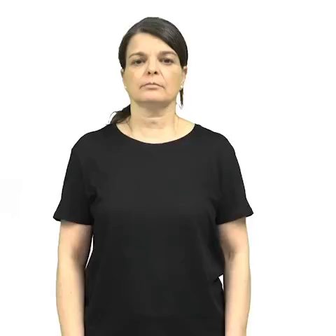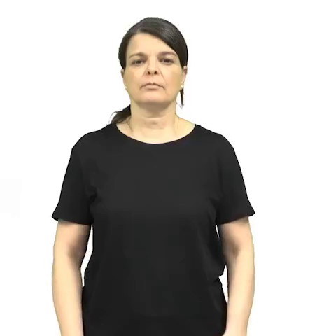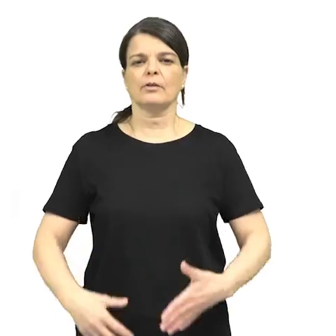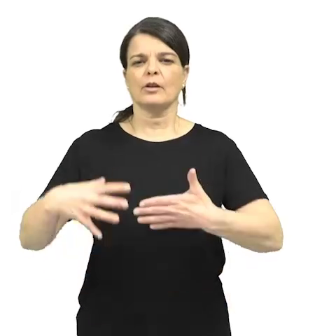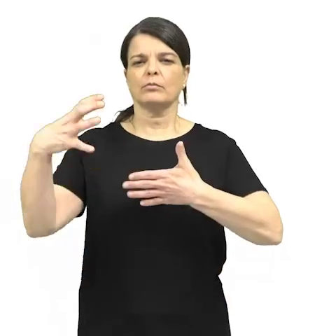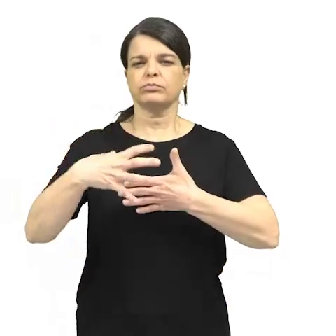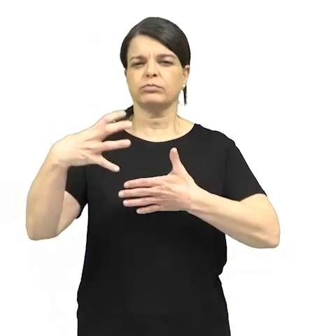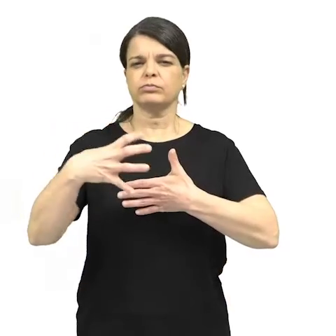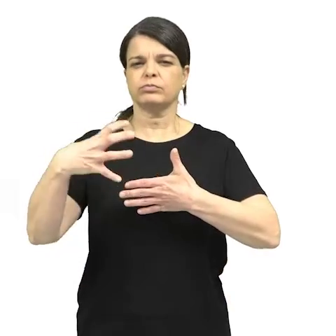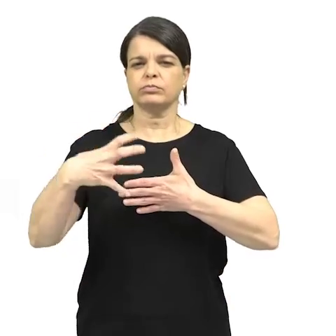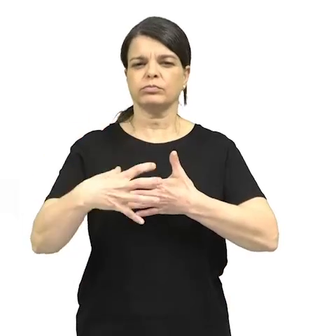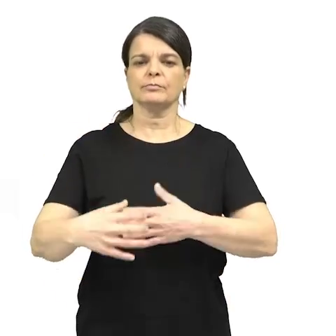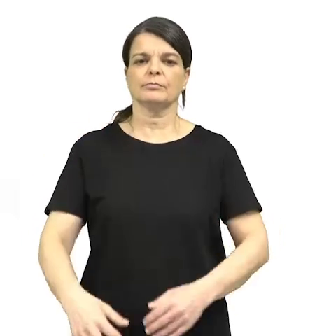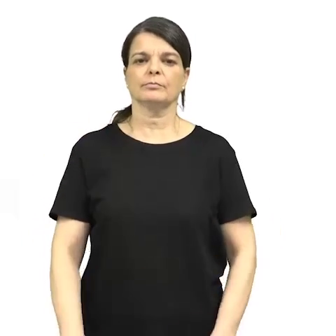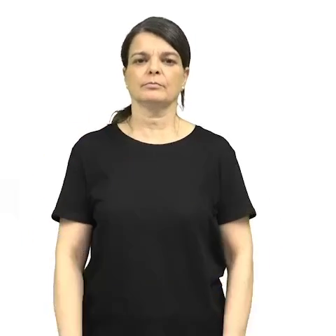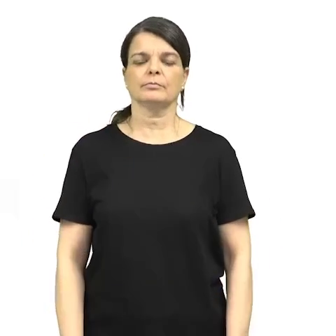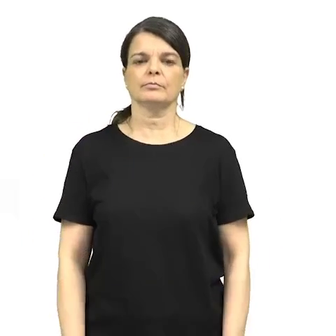radioterapia